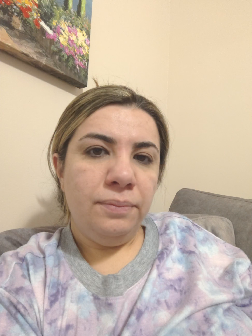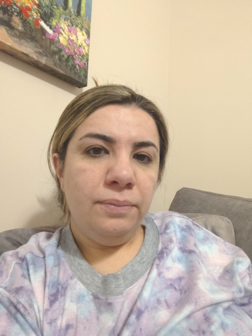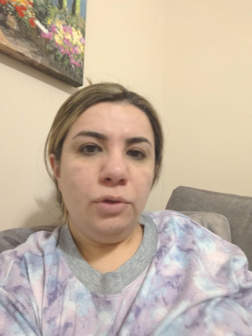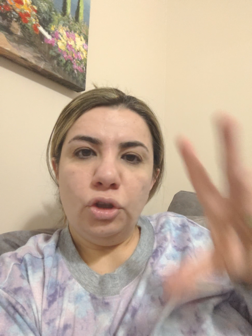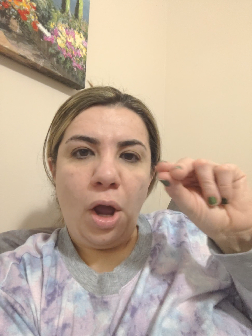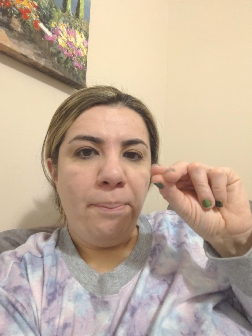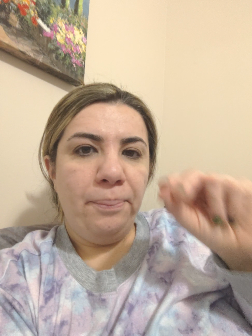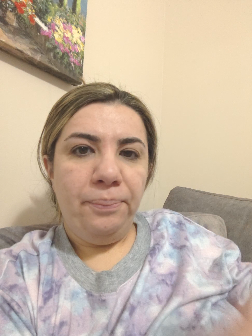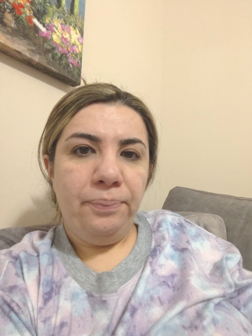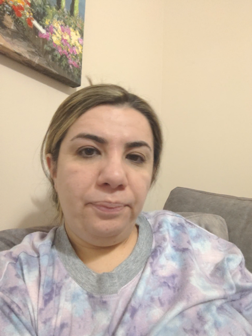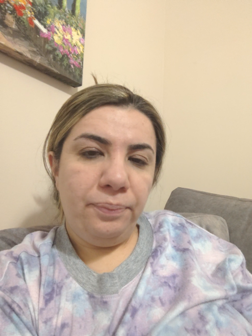no